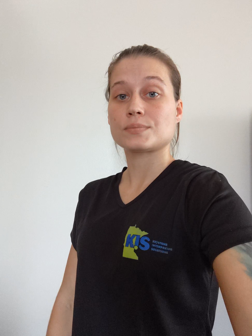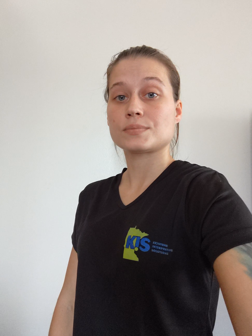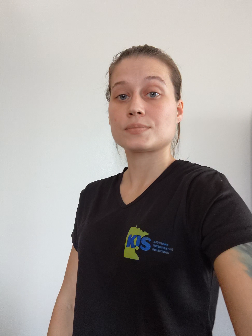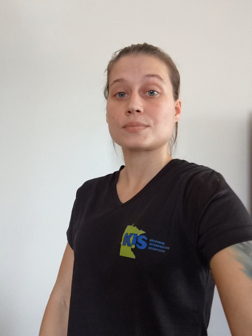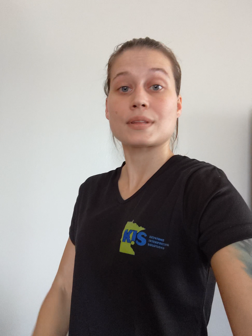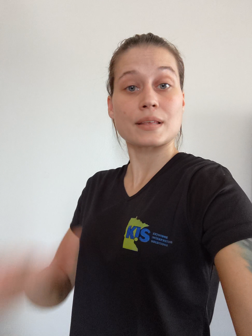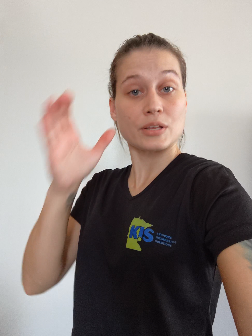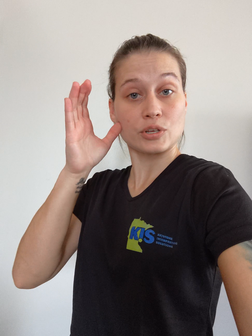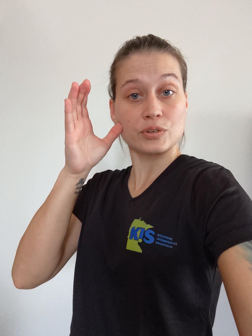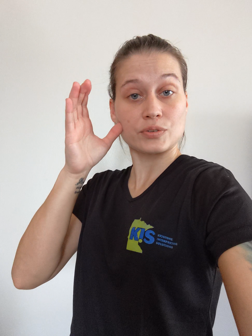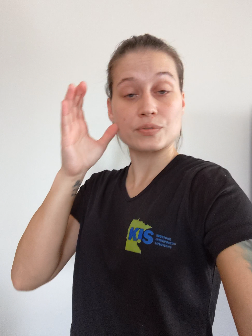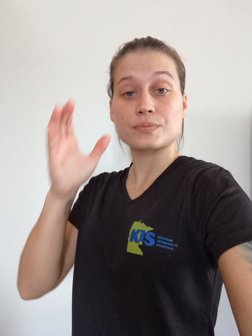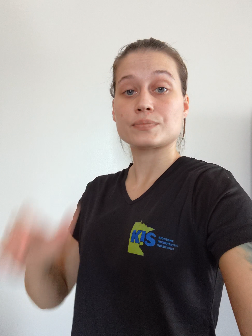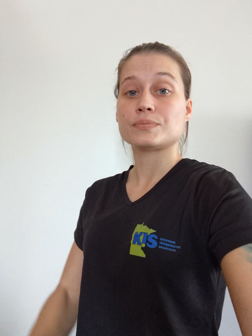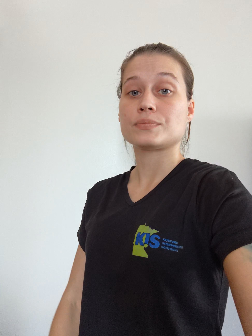hear